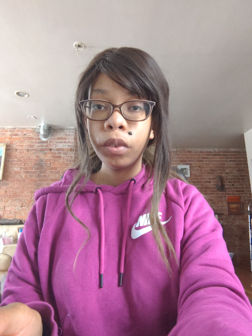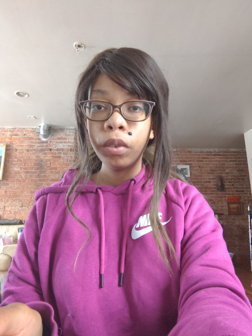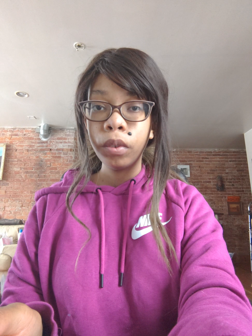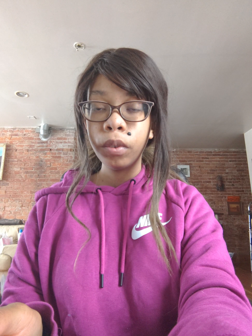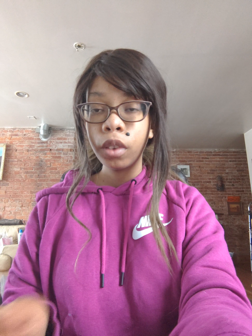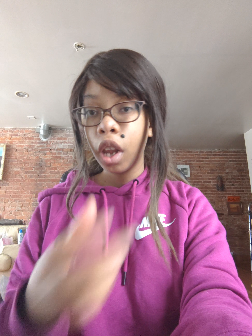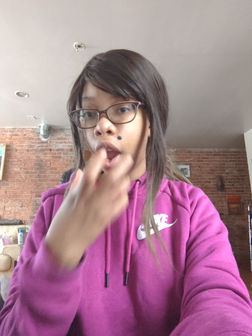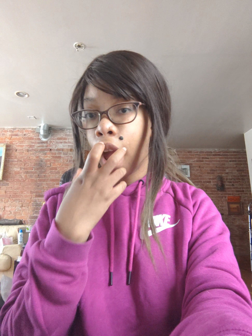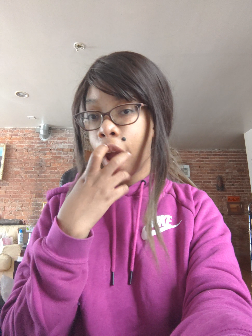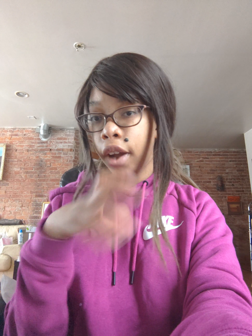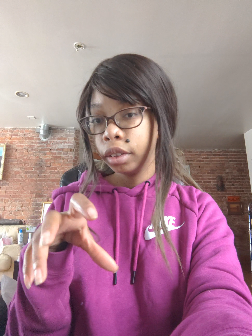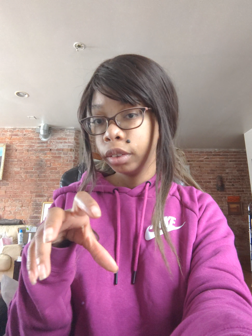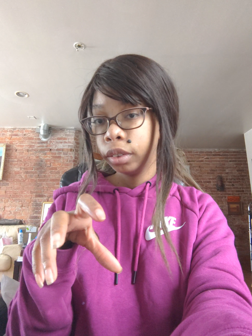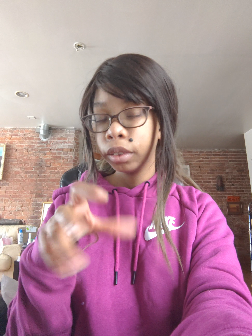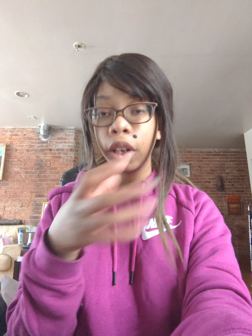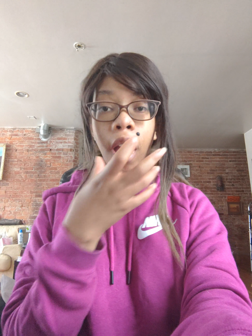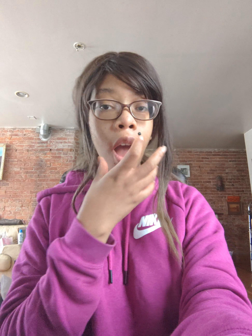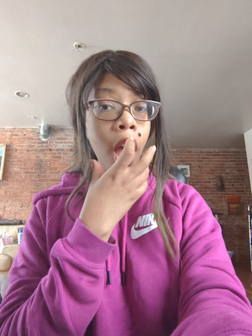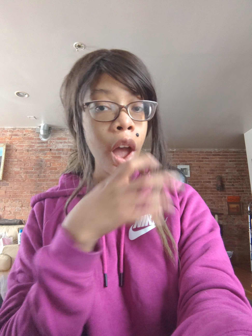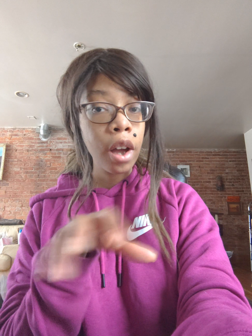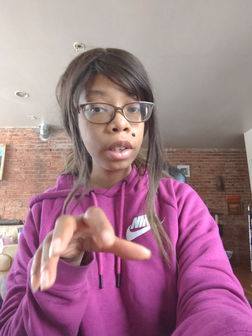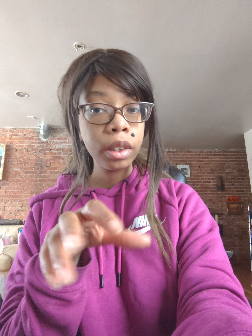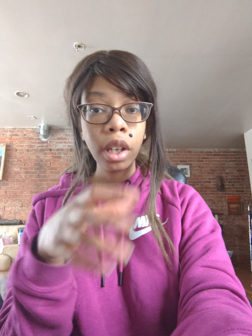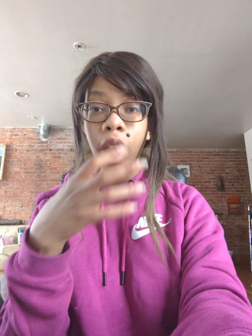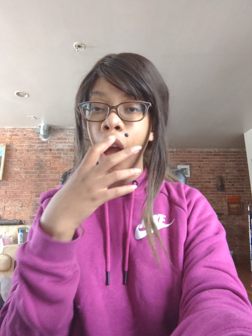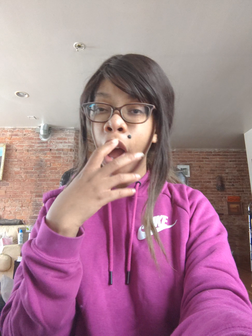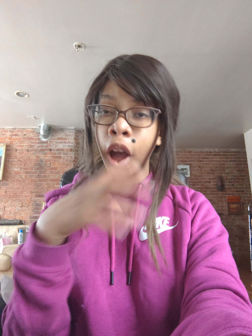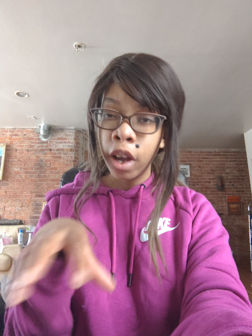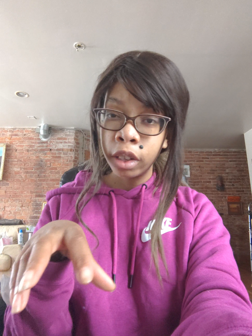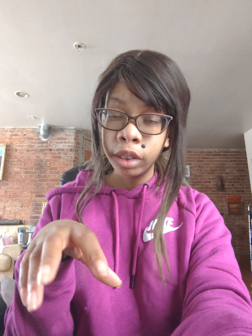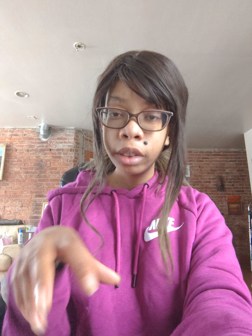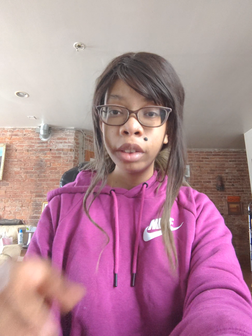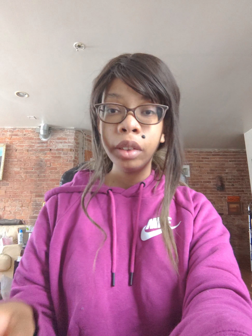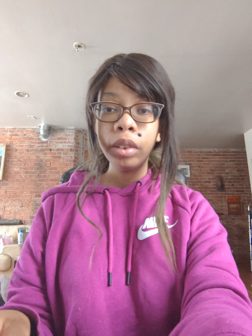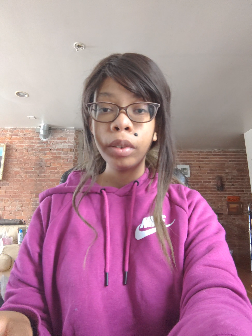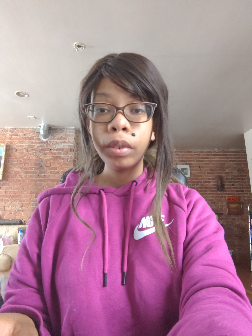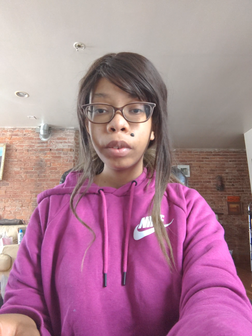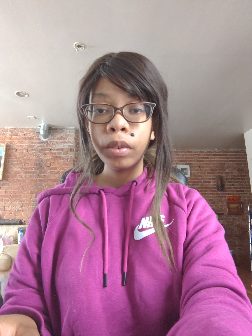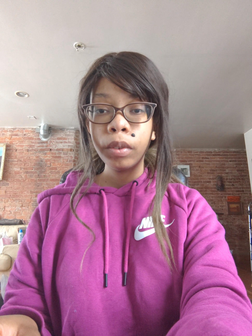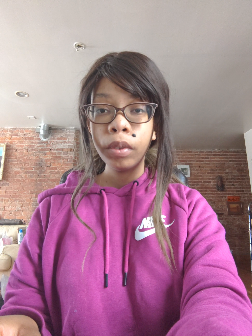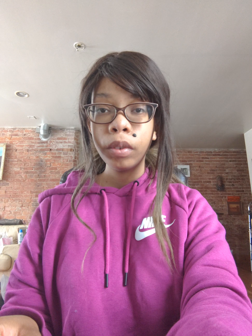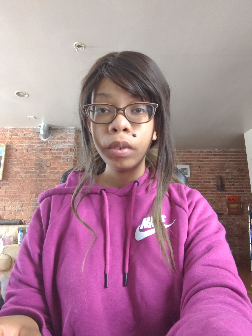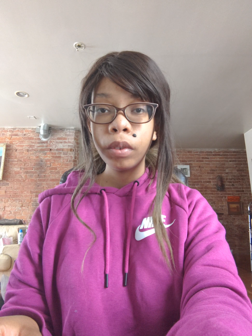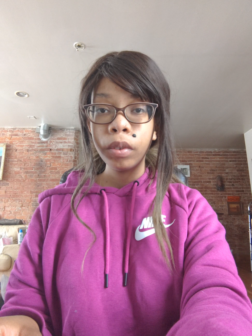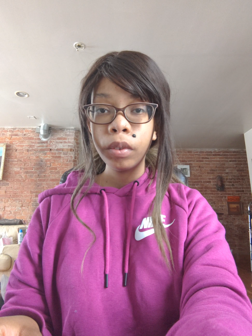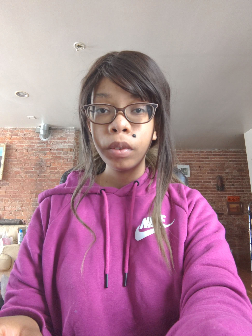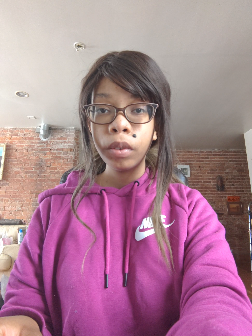hot